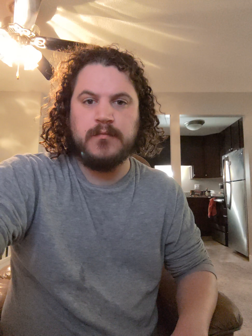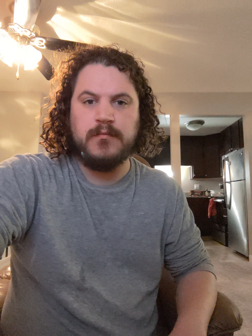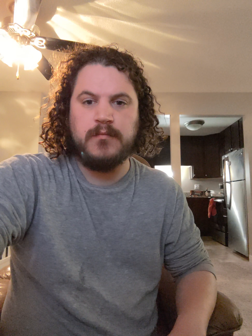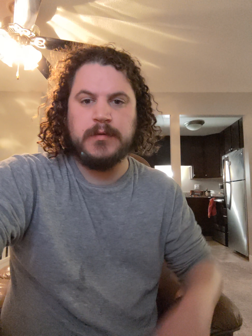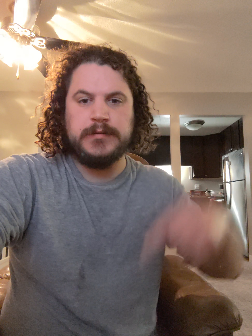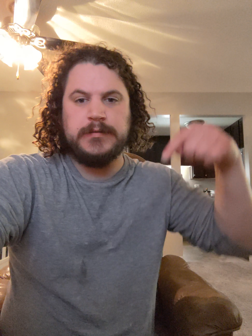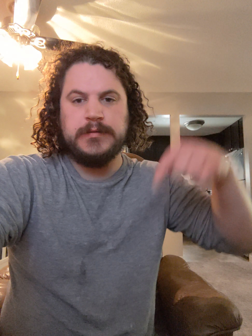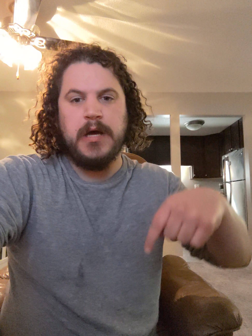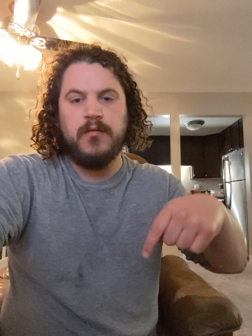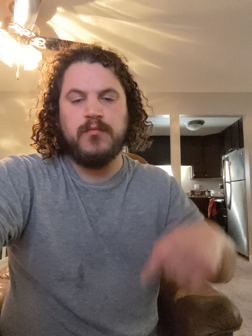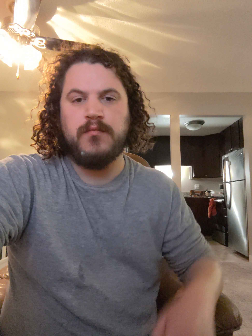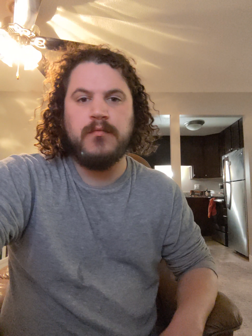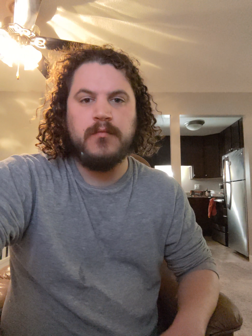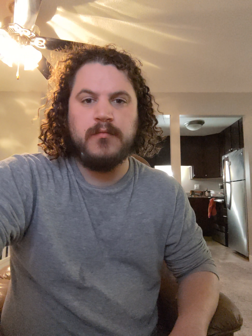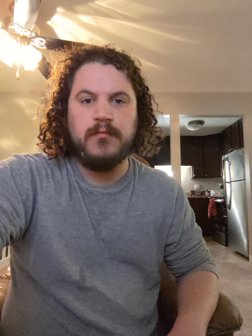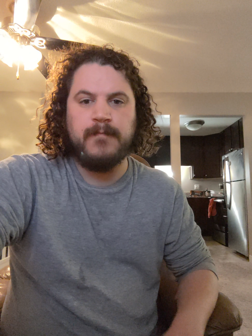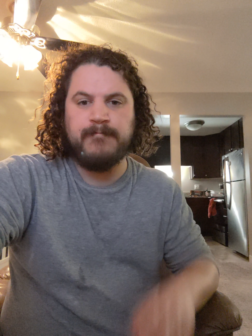down